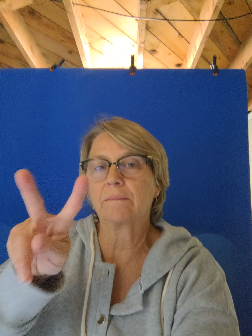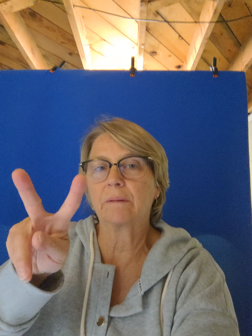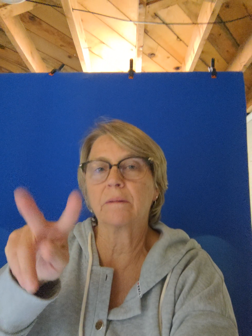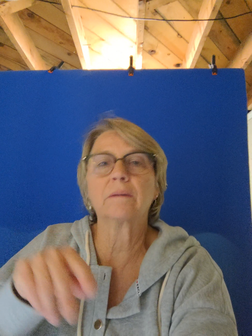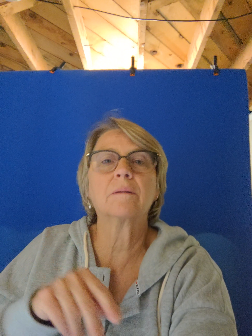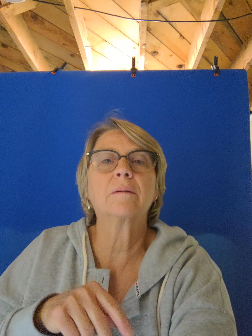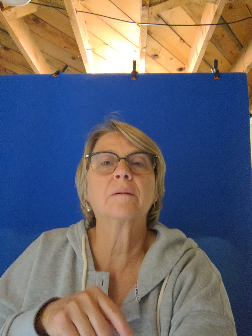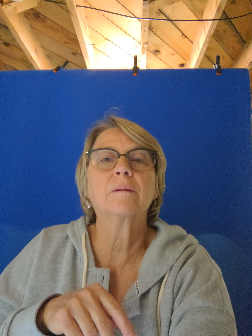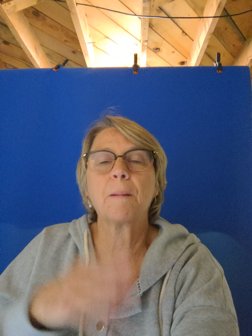TV